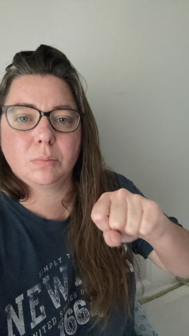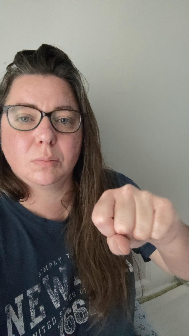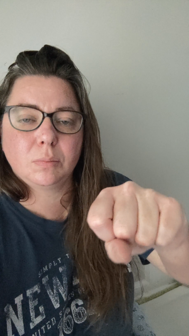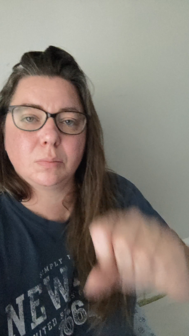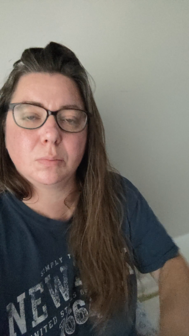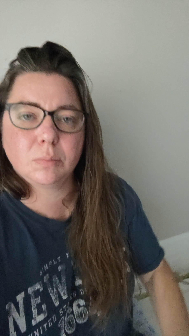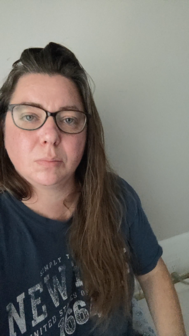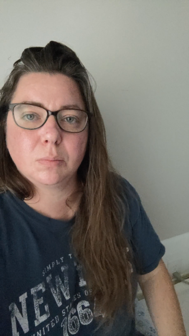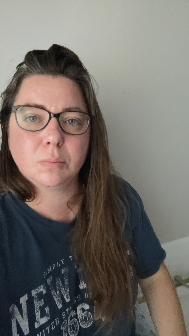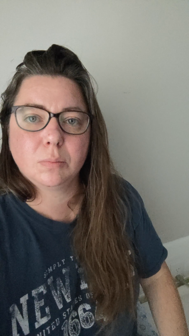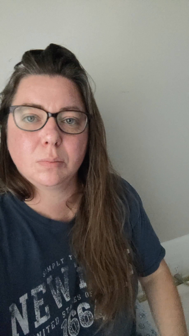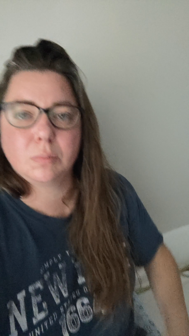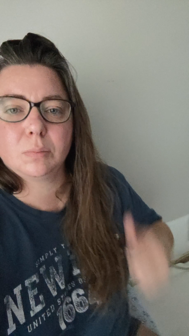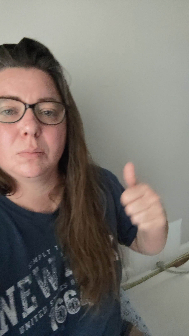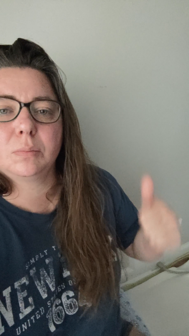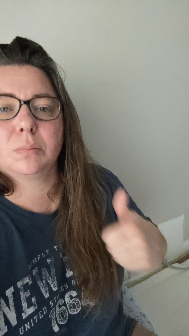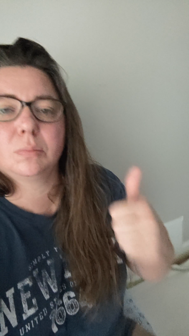chase